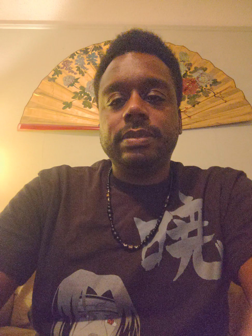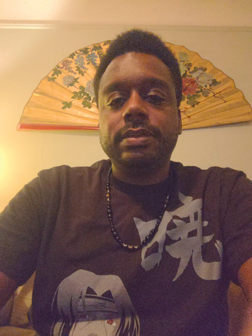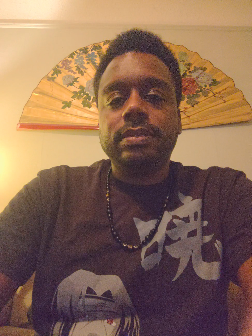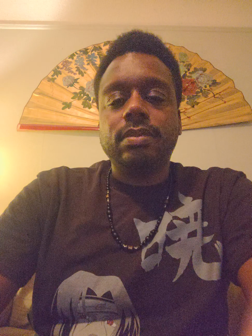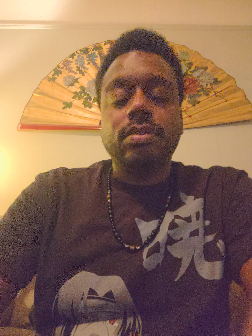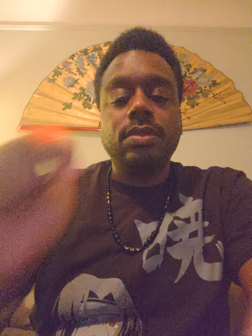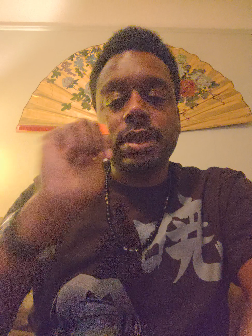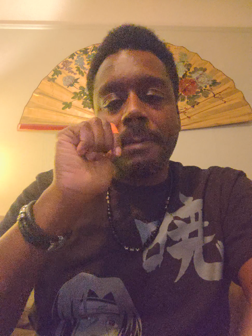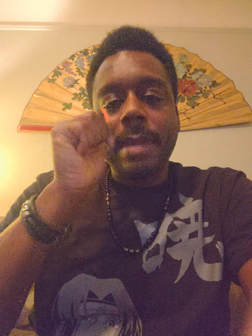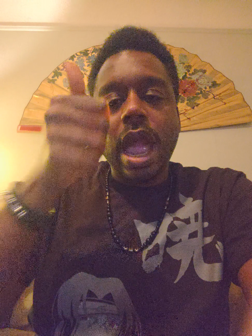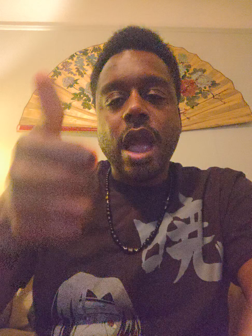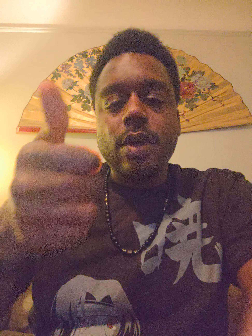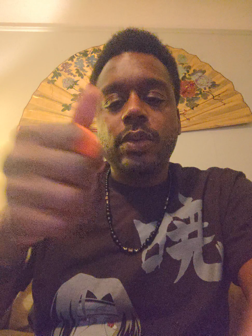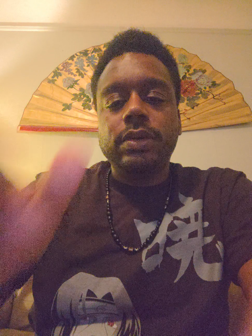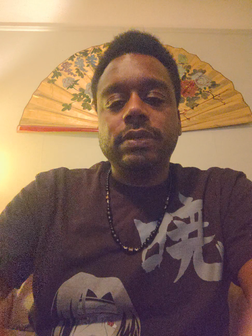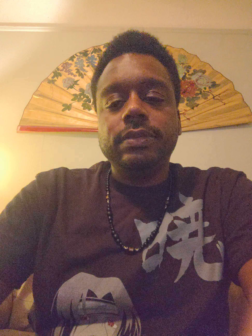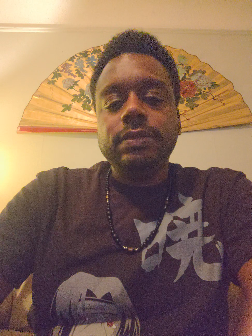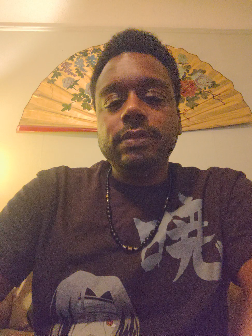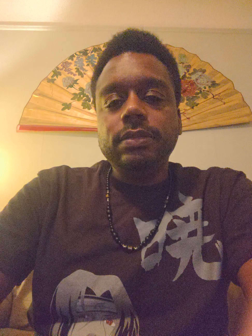tomorrow